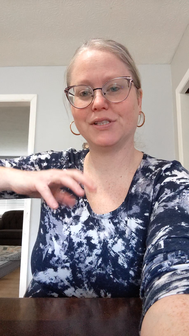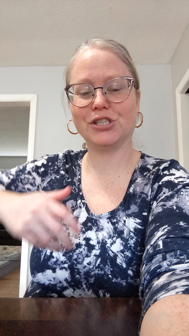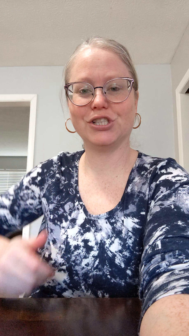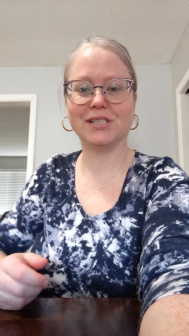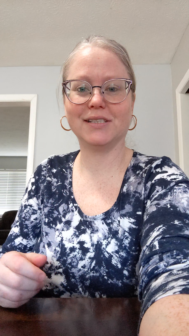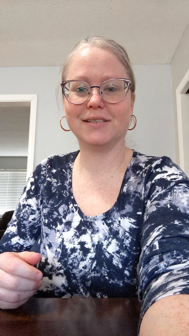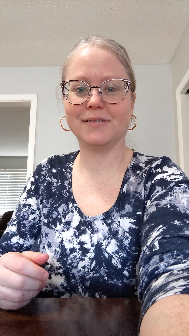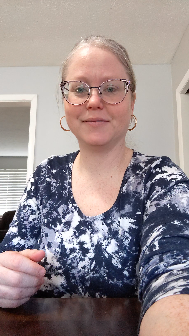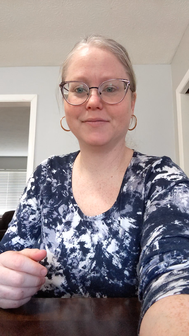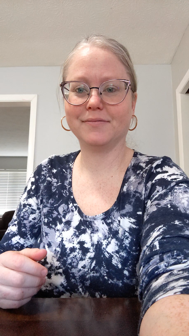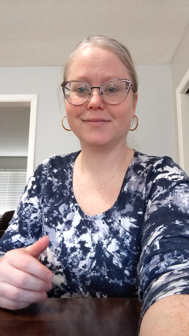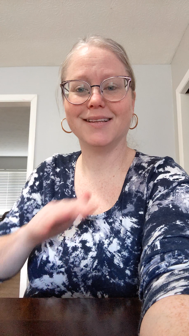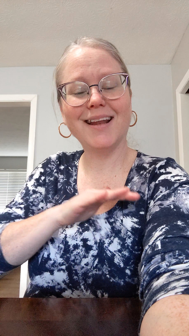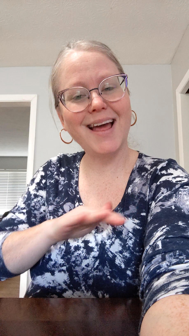nice